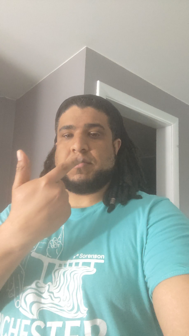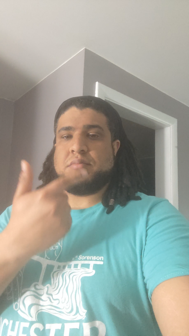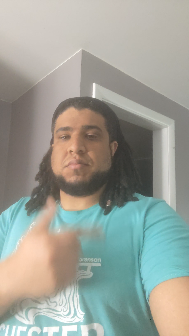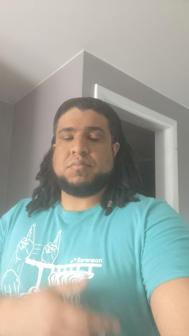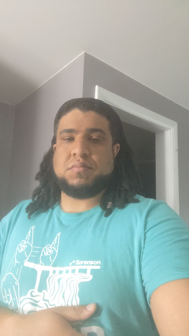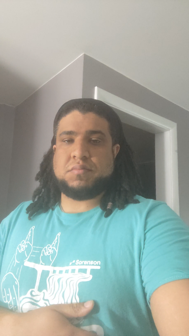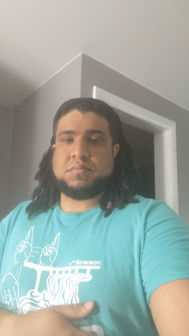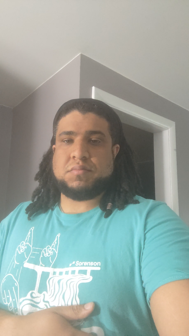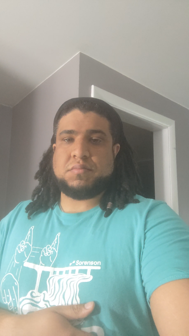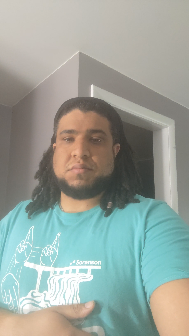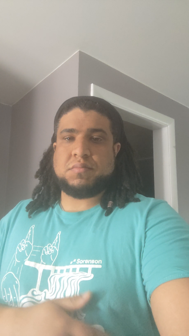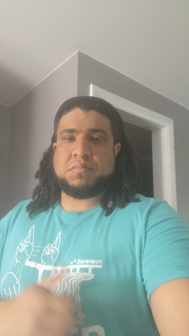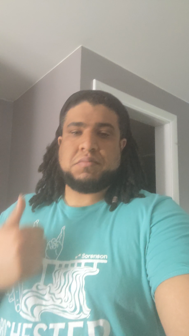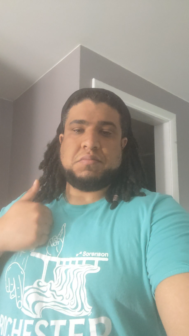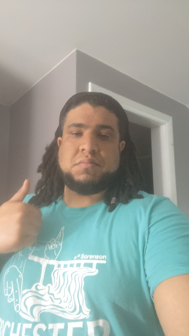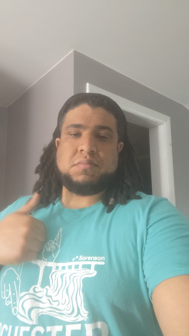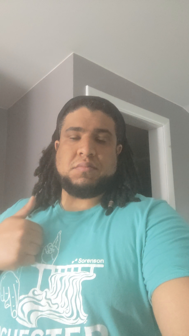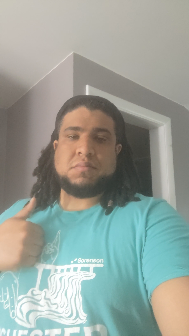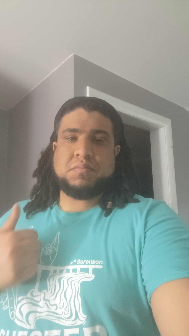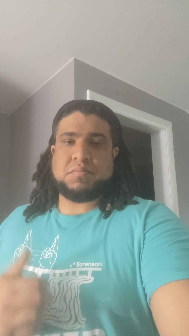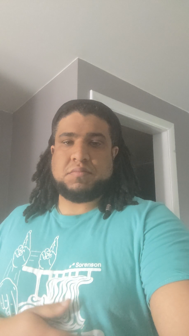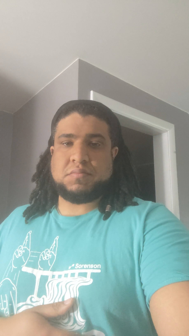bathtub